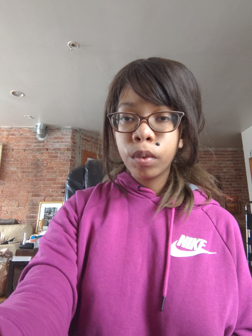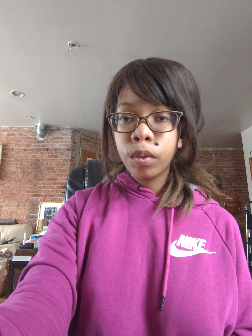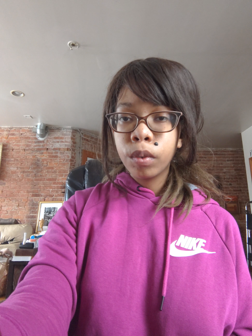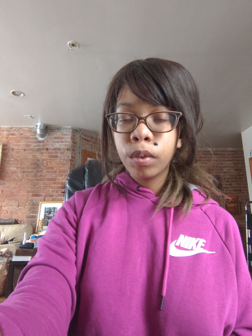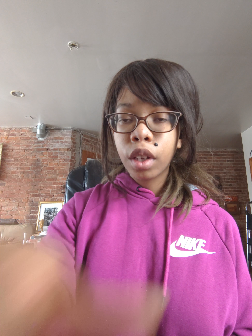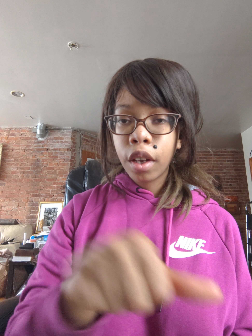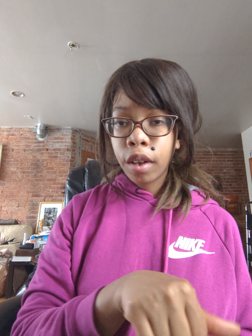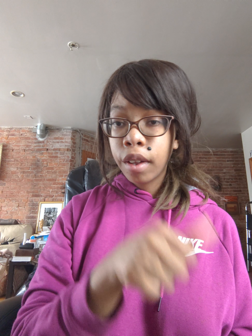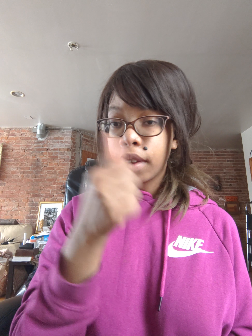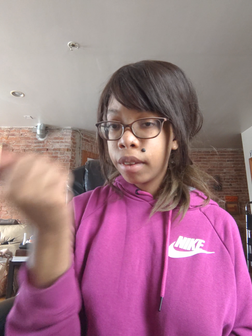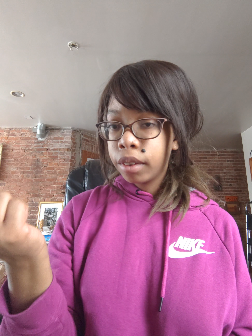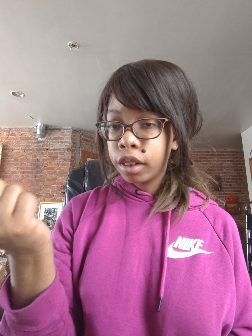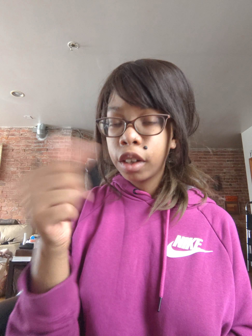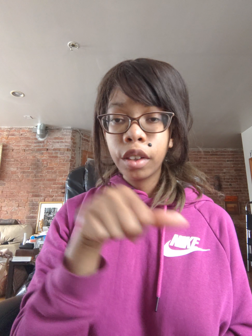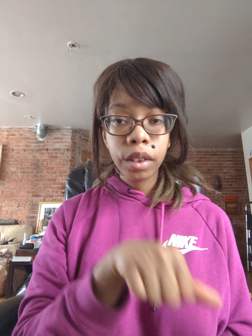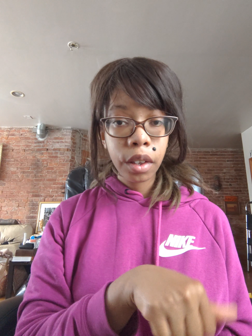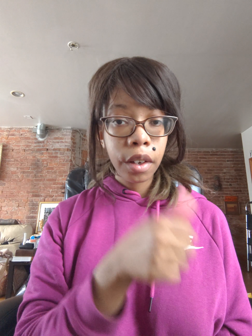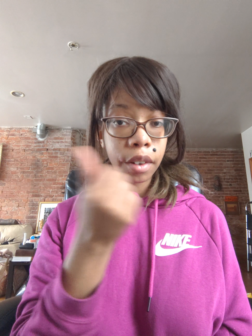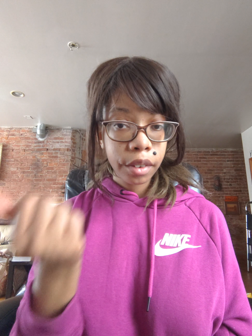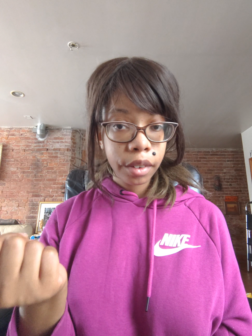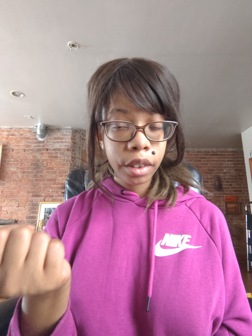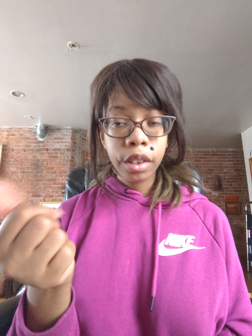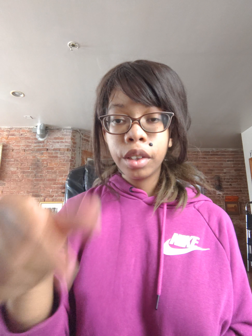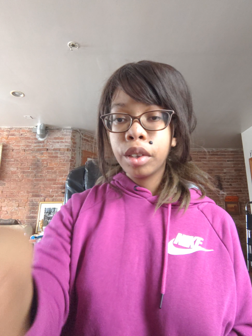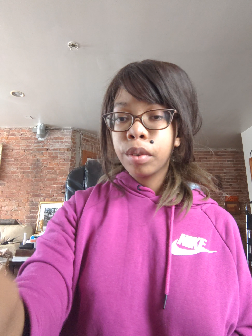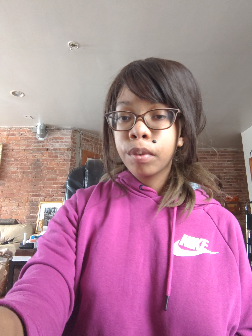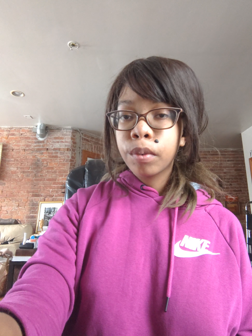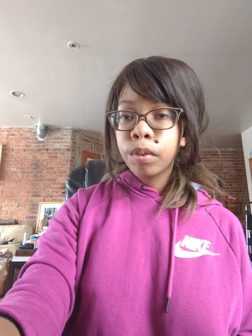another